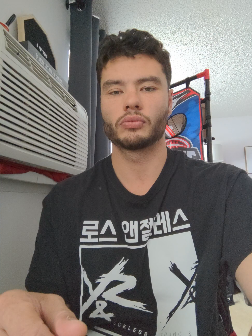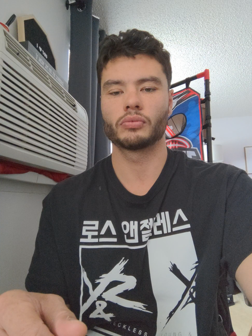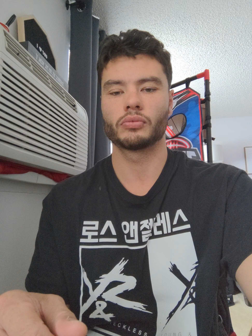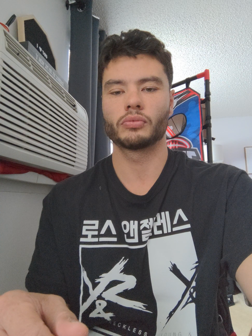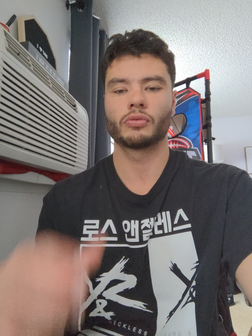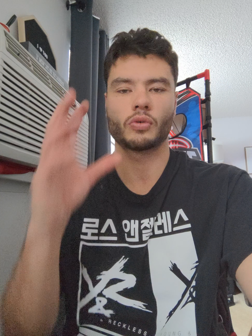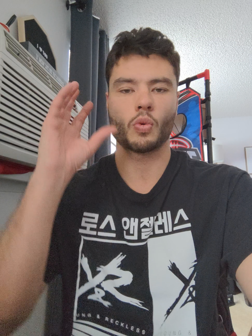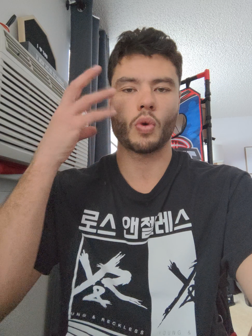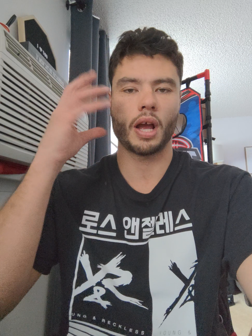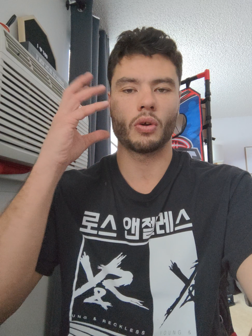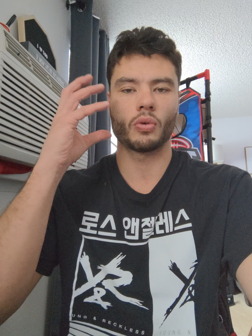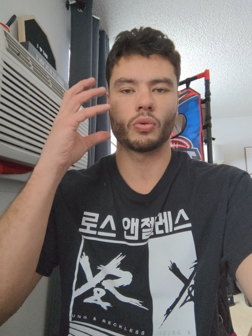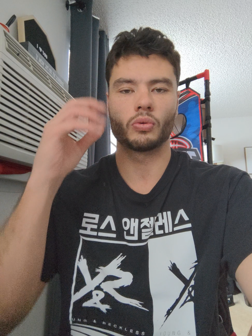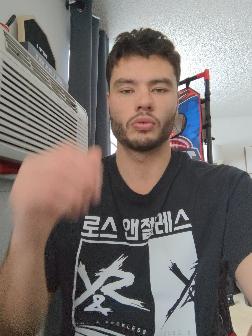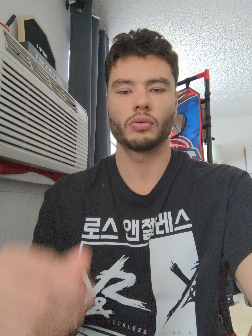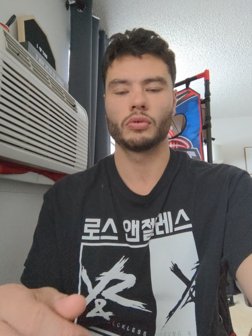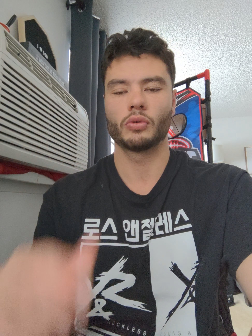radio